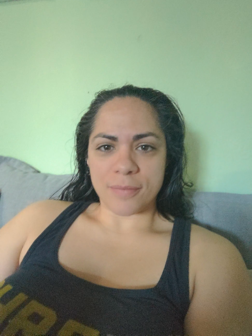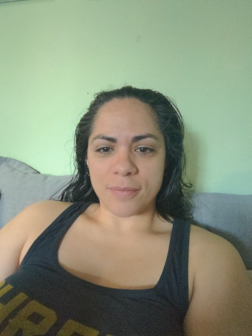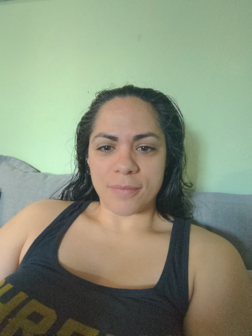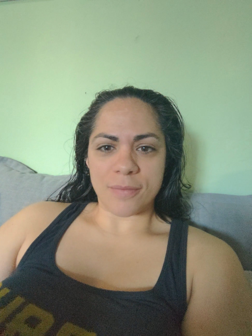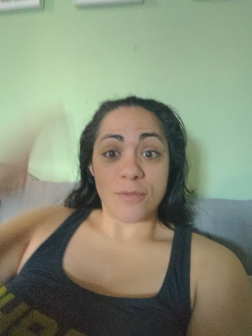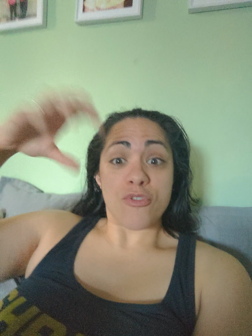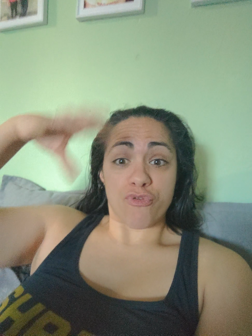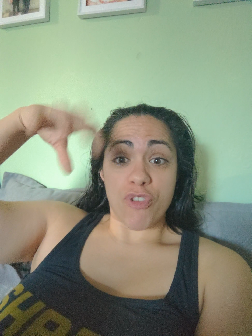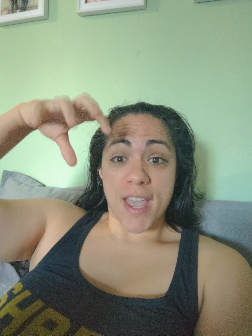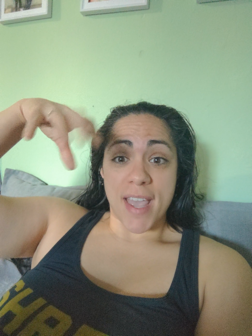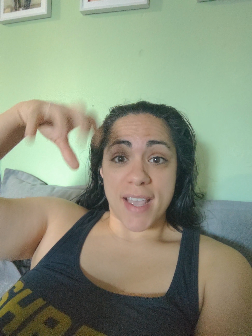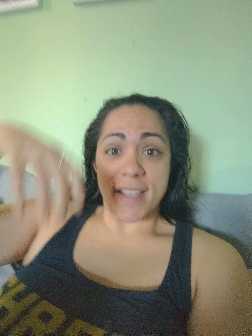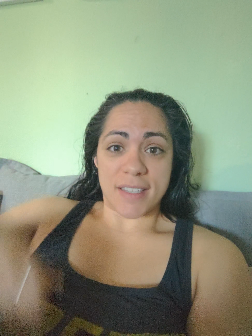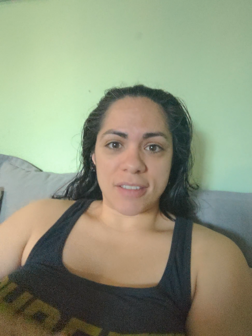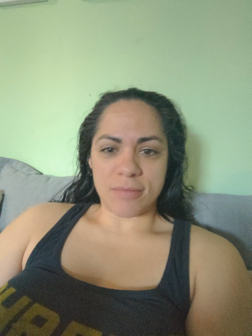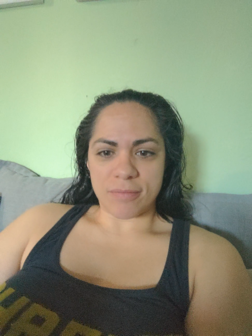rain